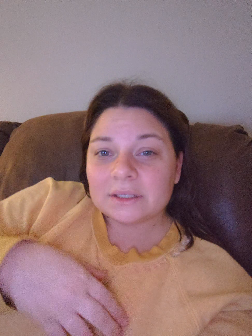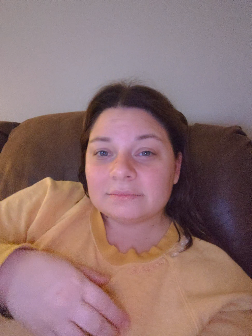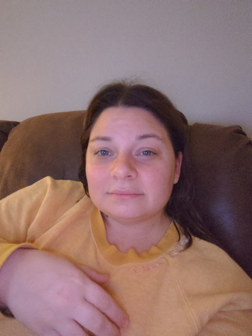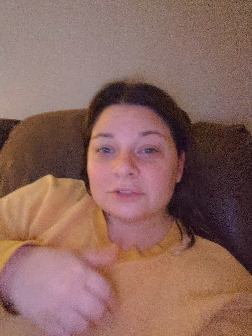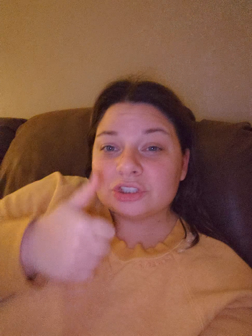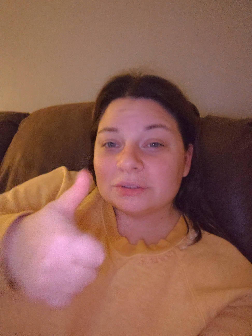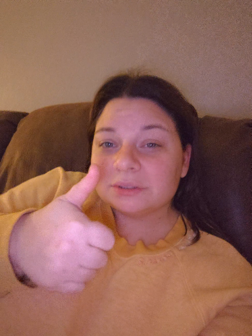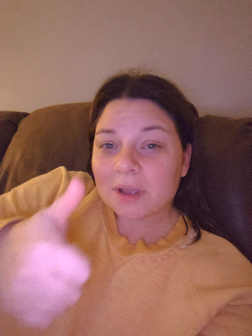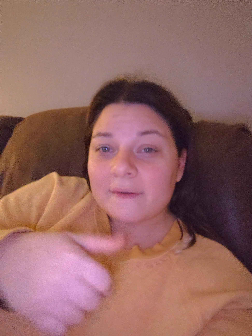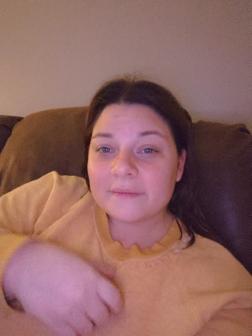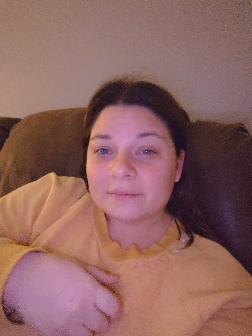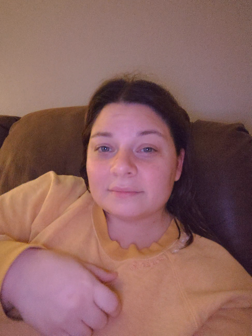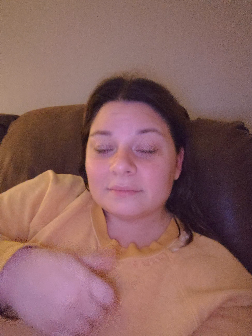yourself